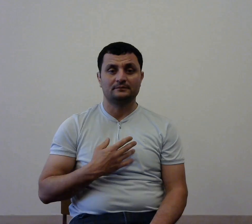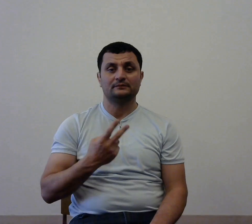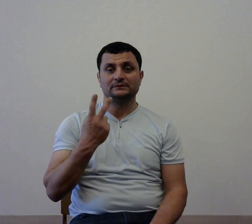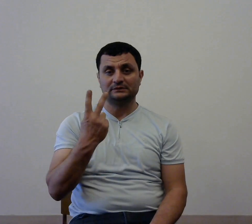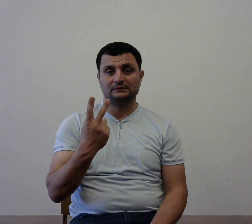2